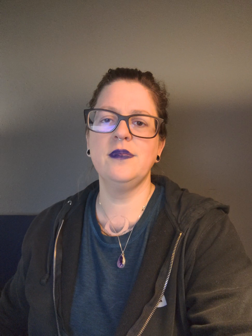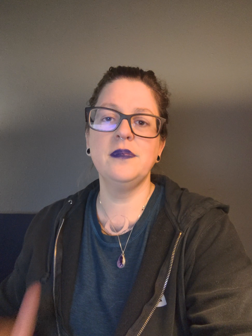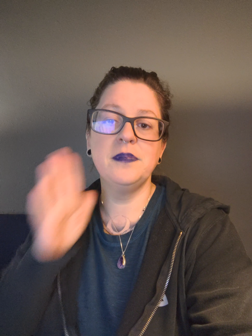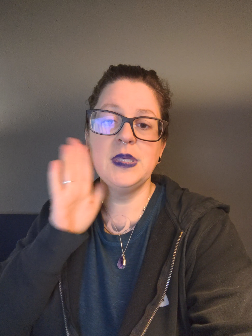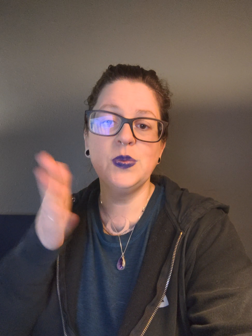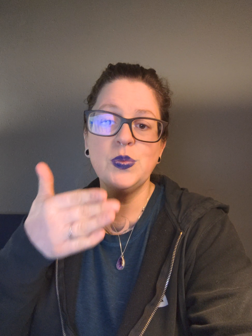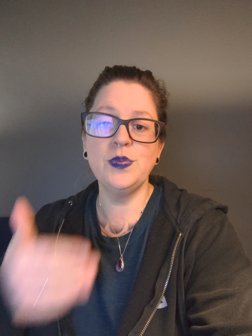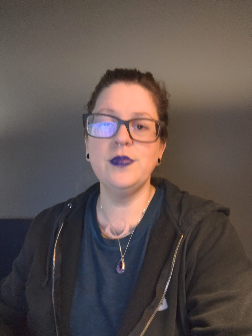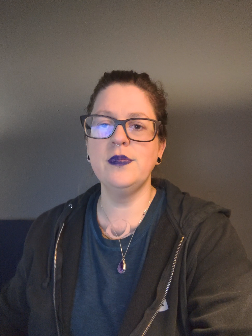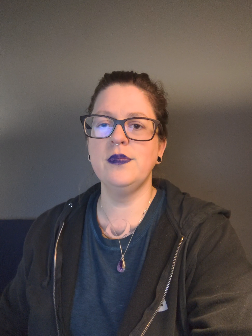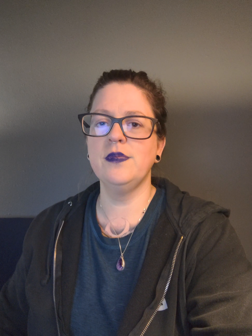bedroom